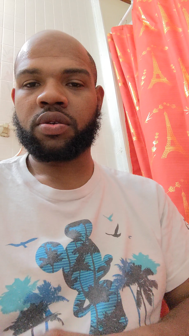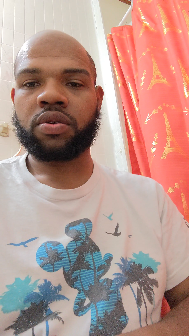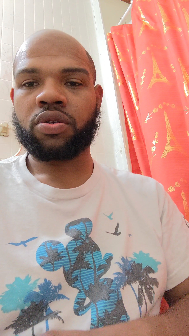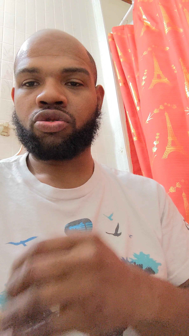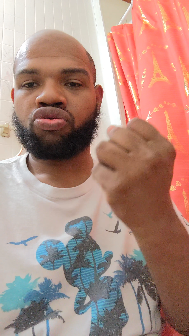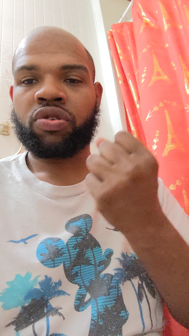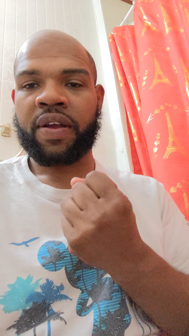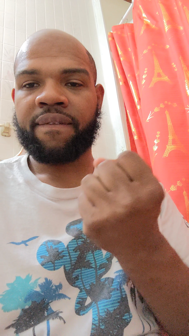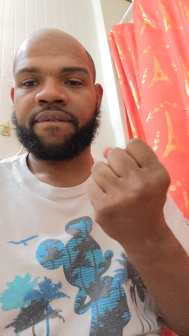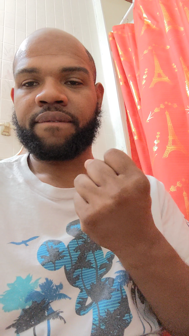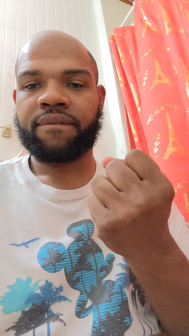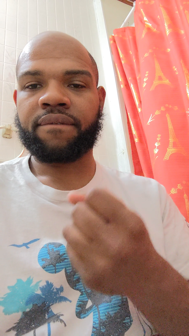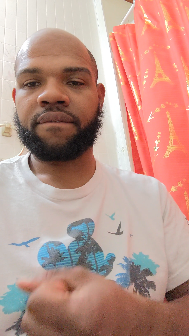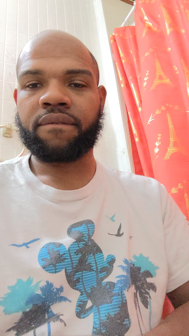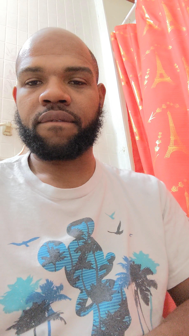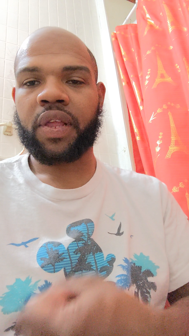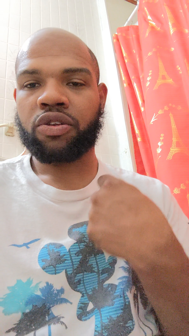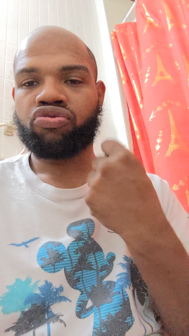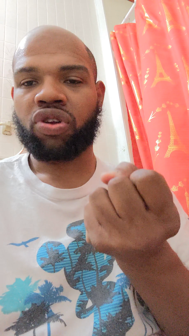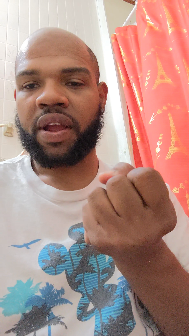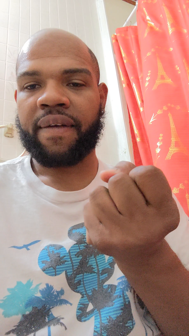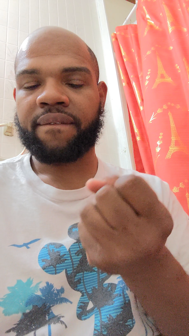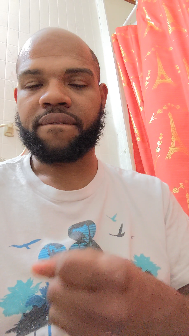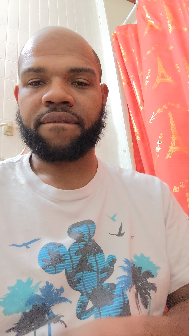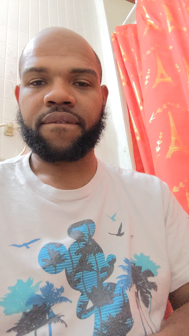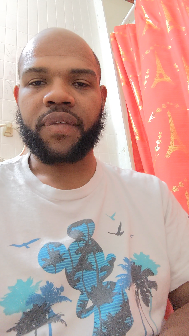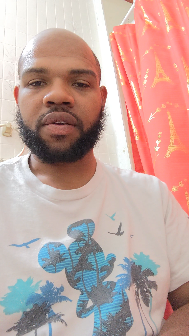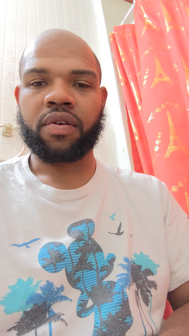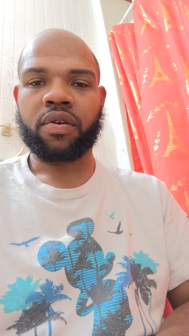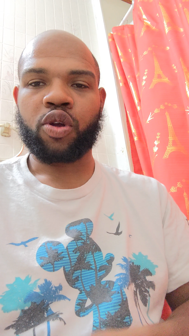drive